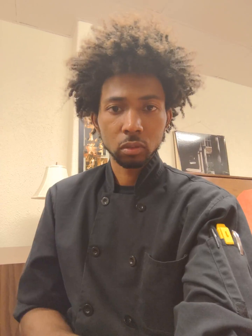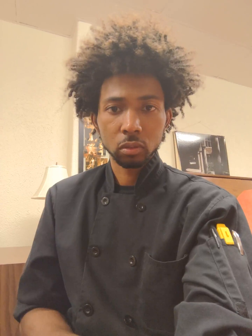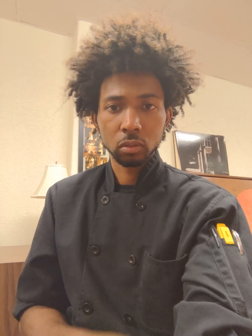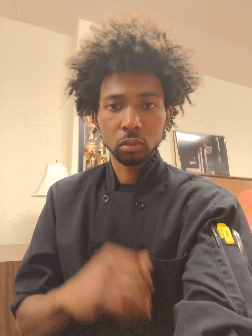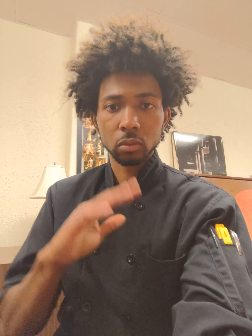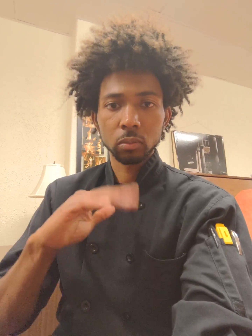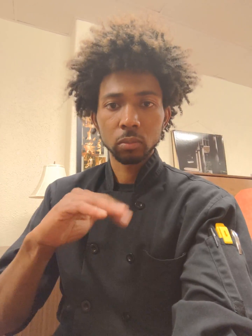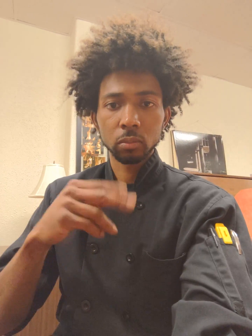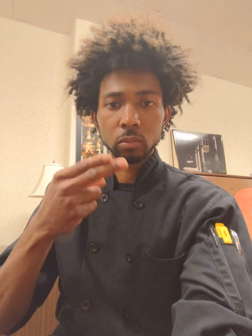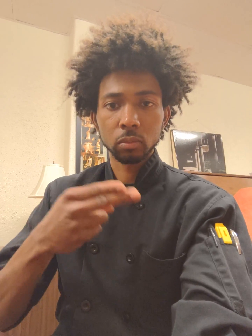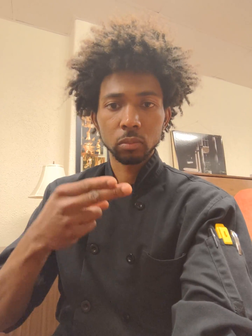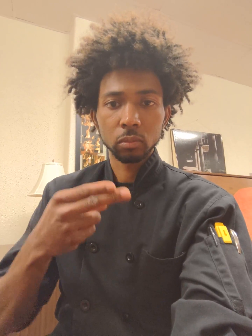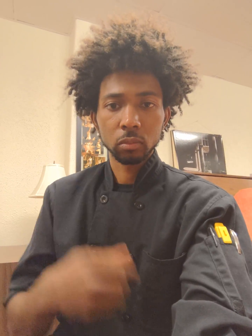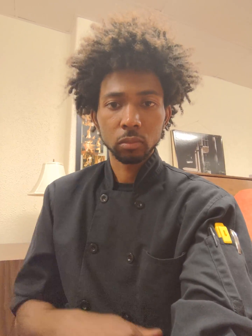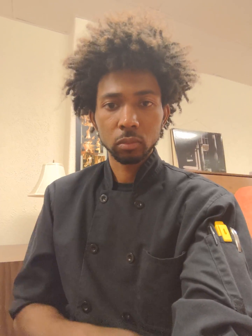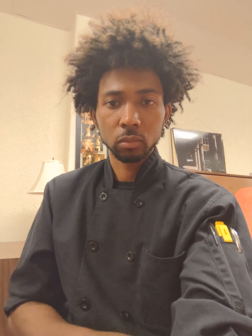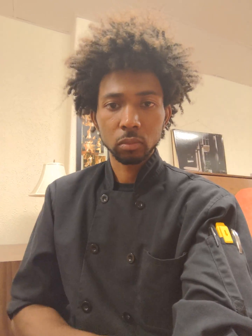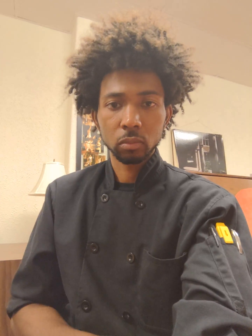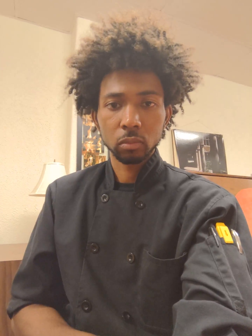pet's name